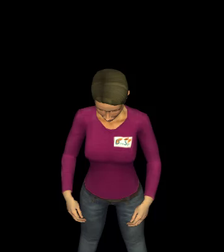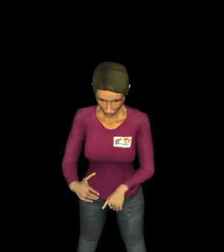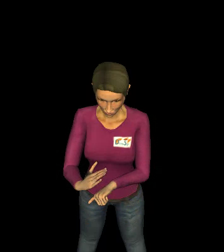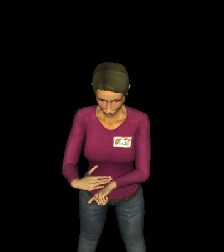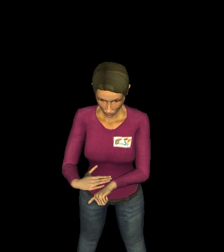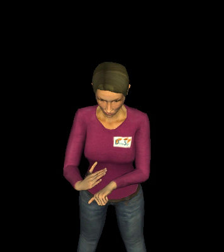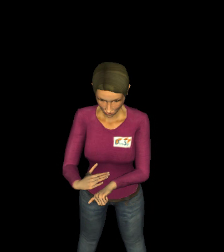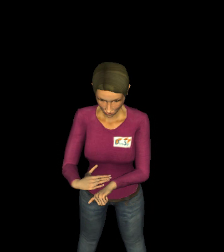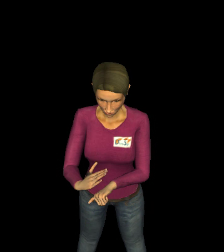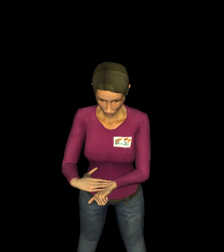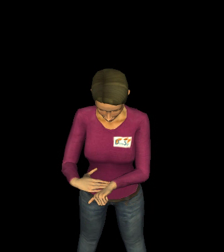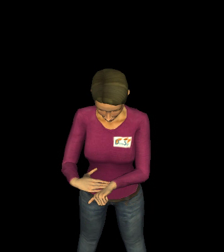يسار